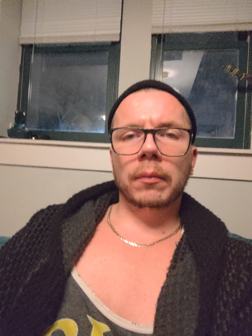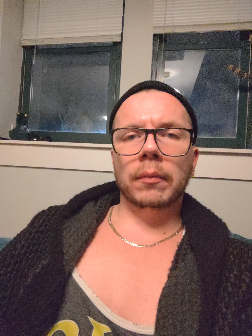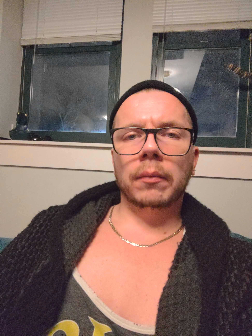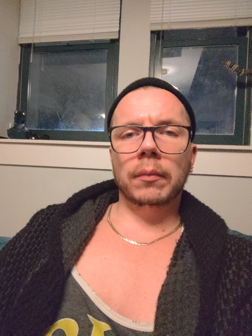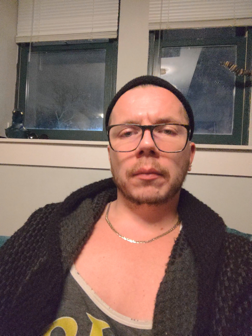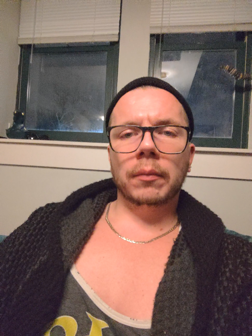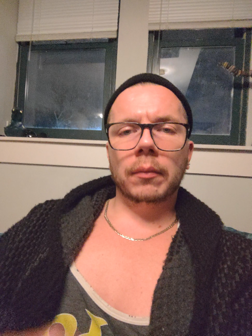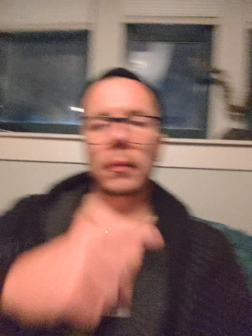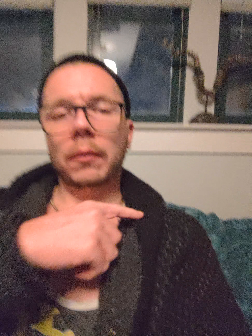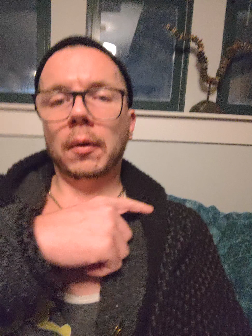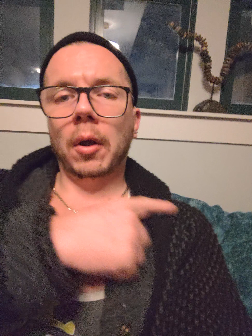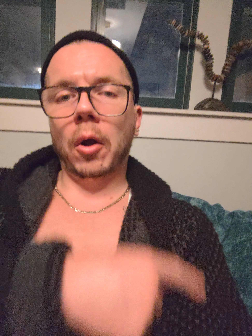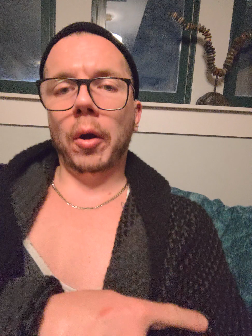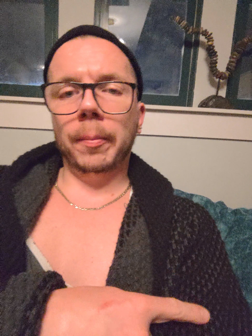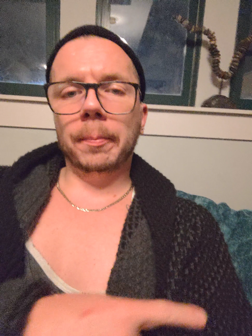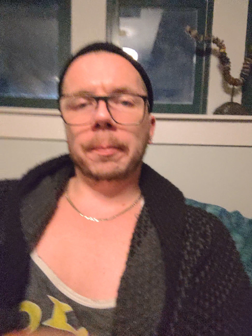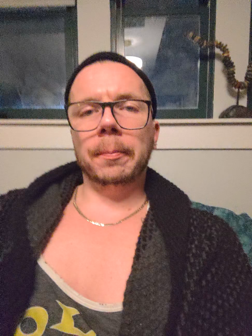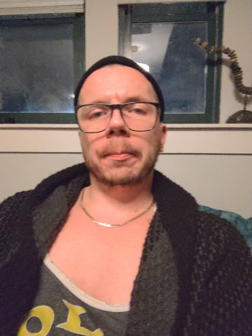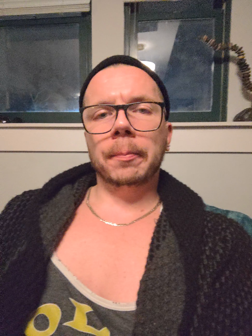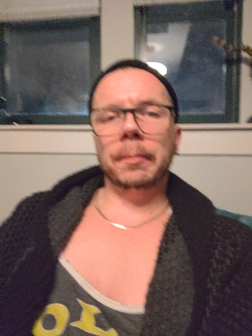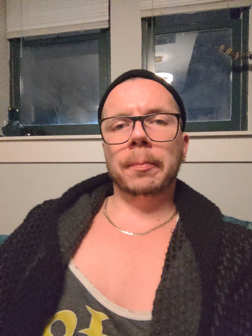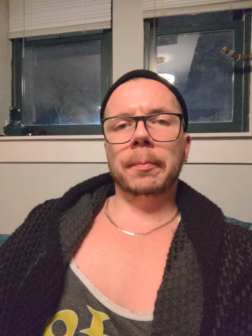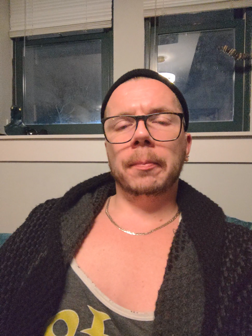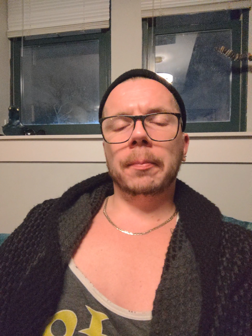arm